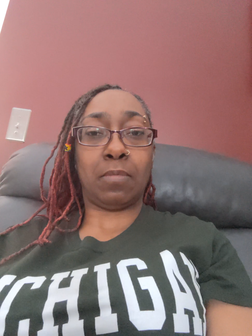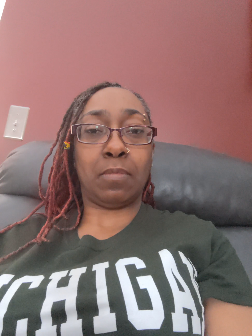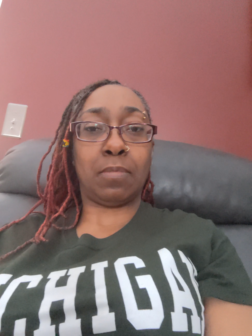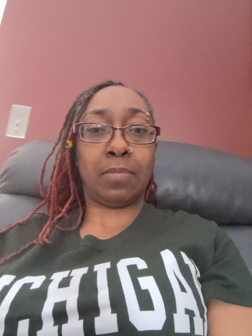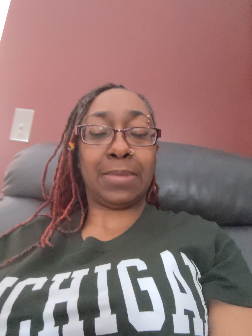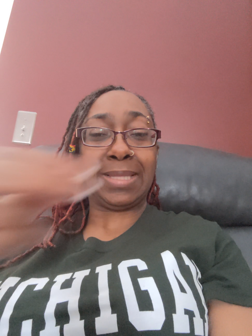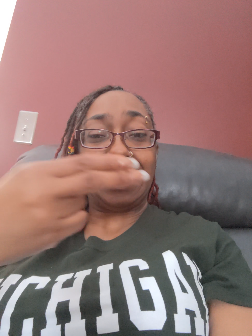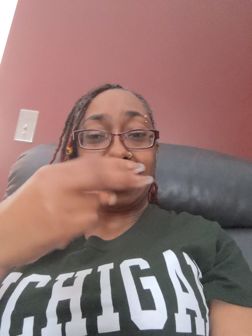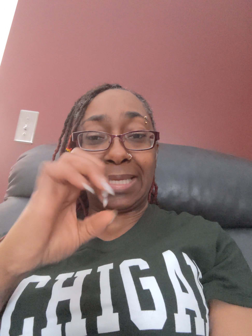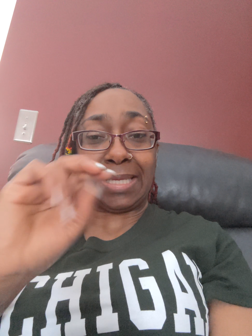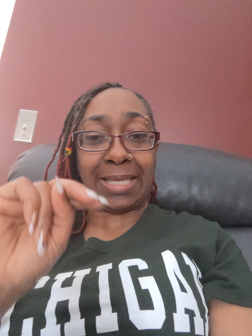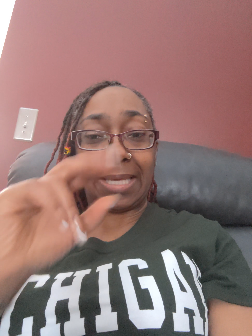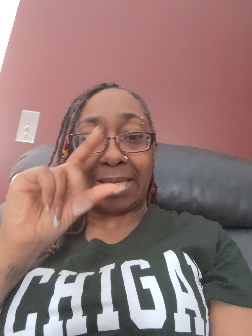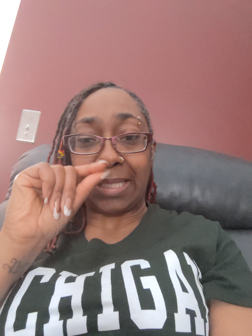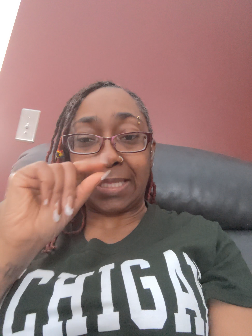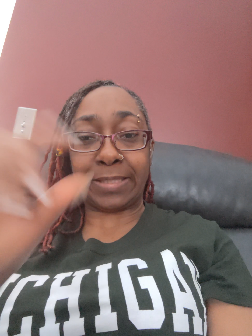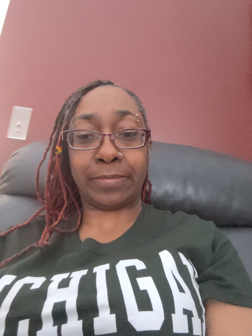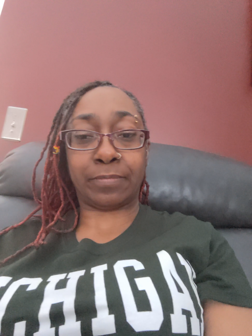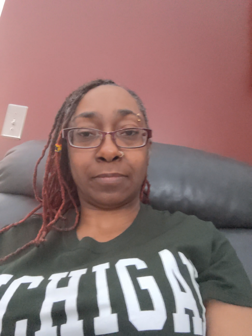hen